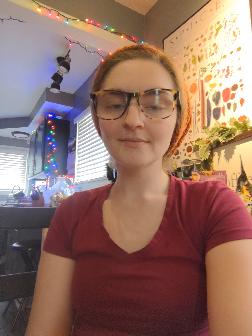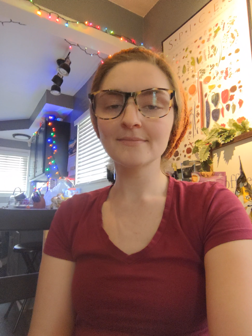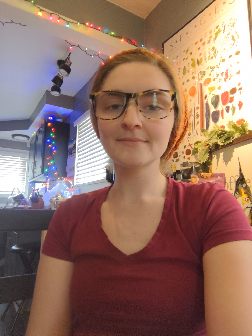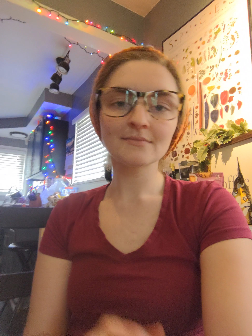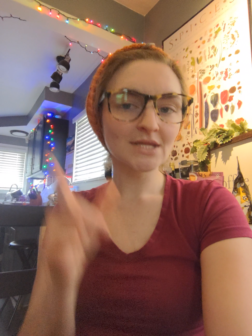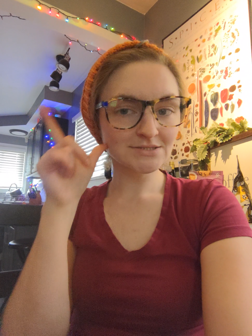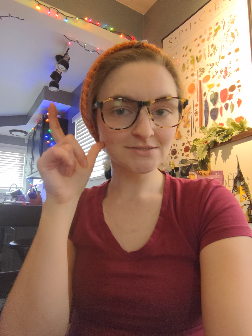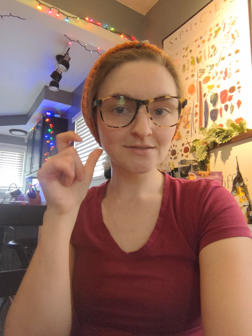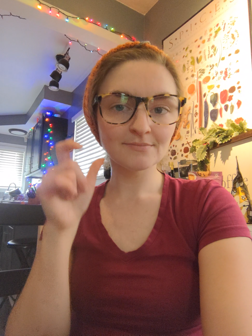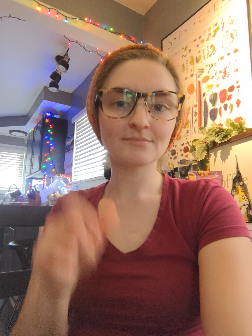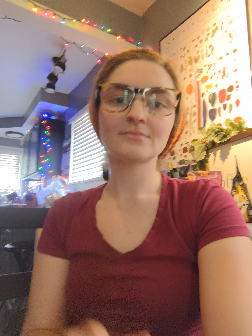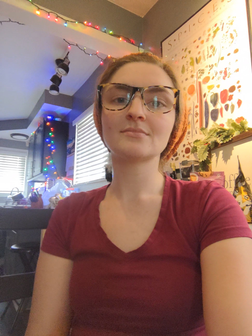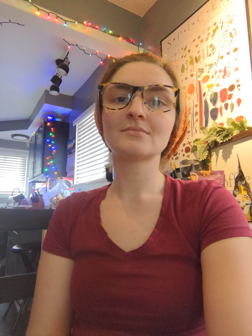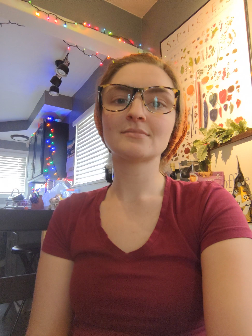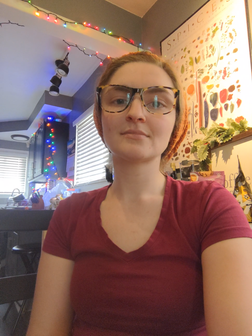hear